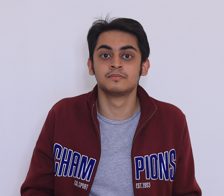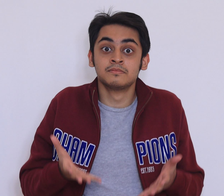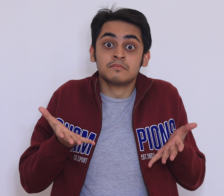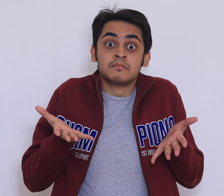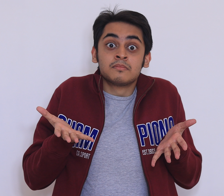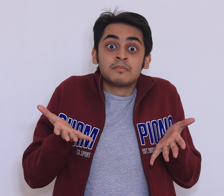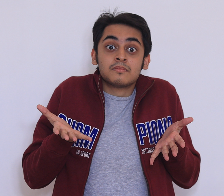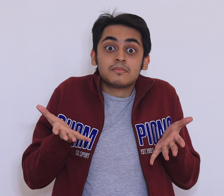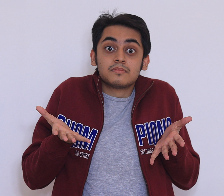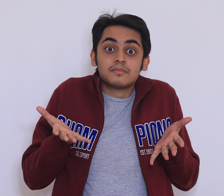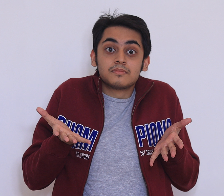surprise